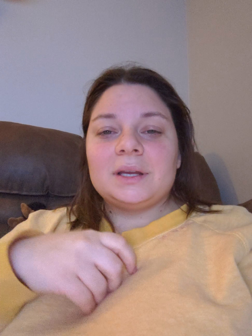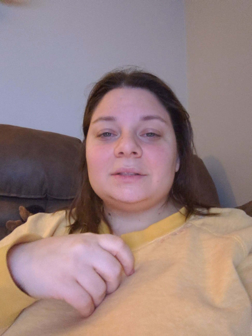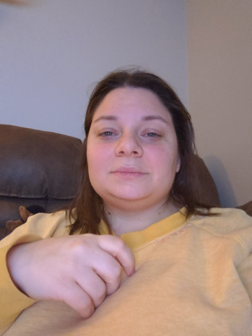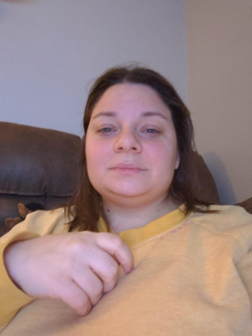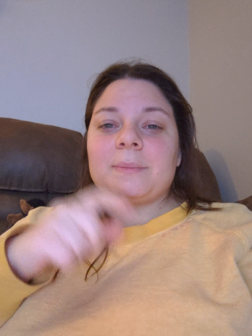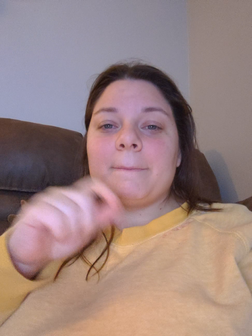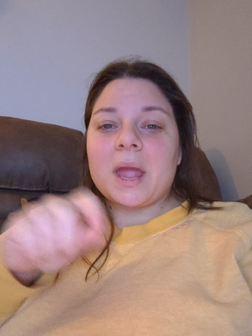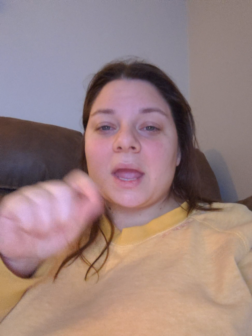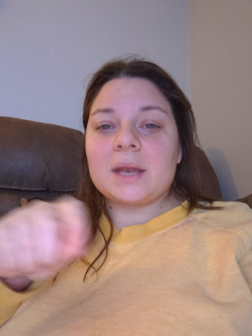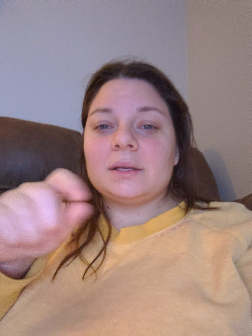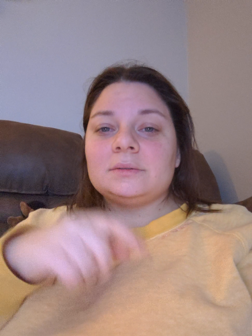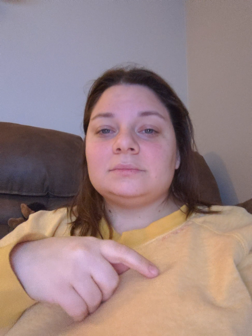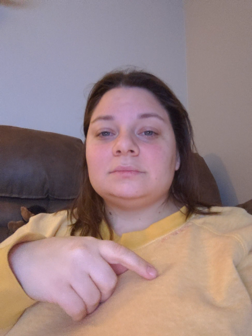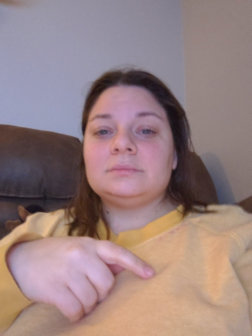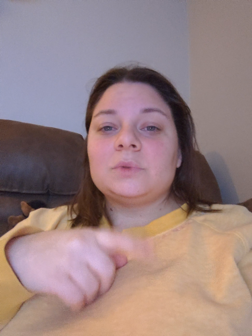pen